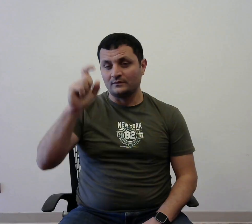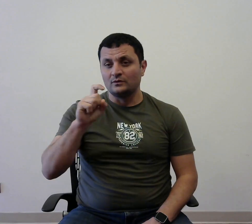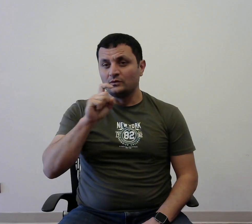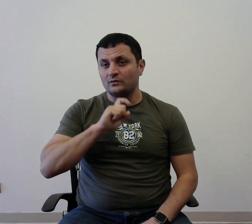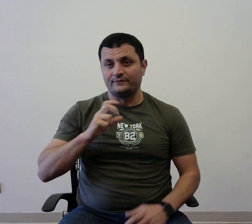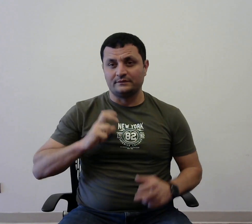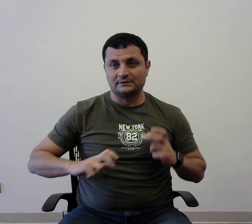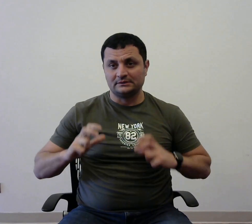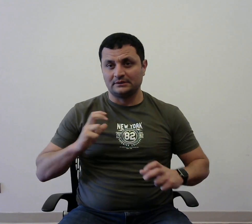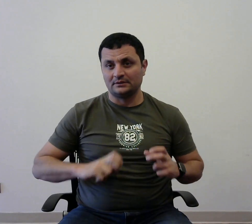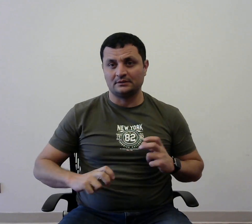universitet